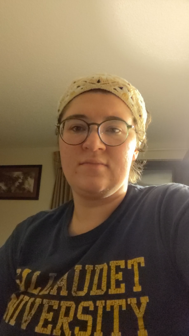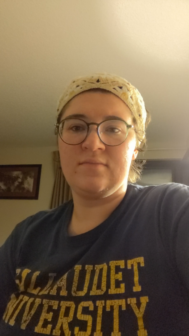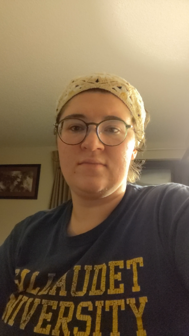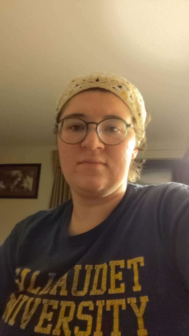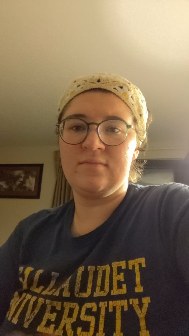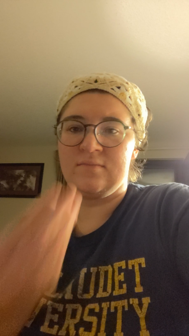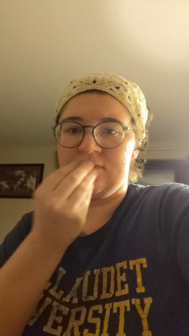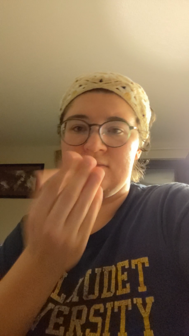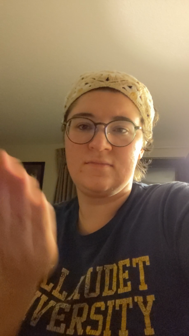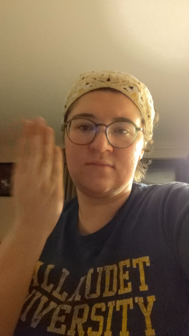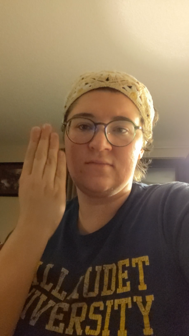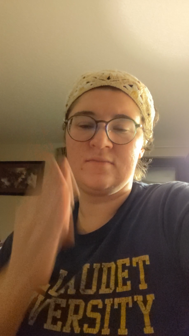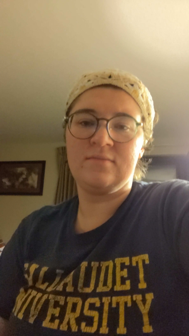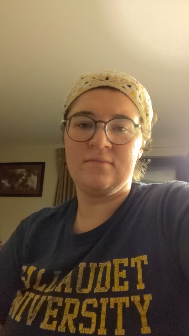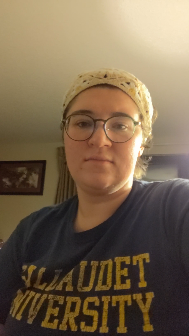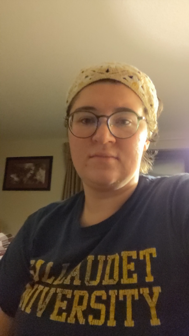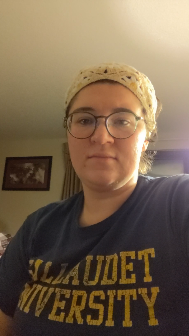breakfast